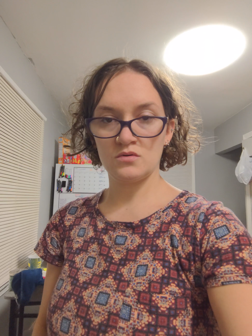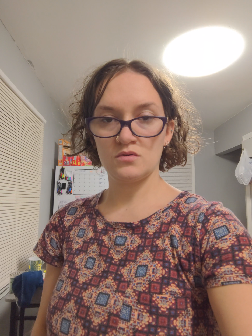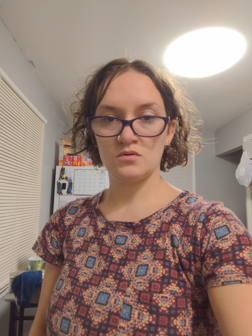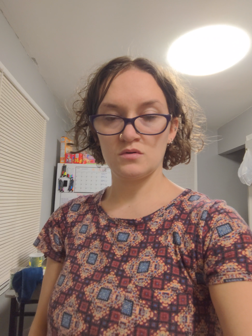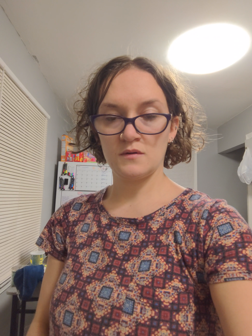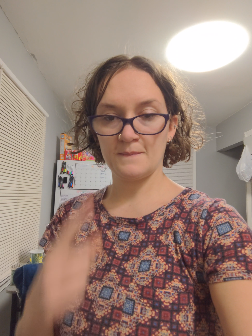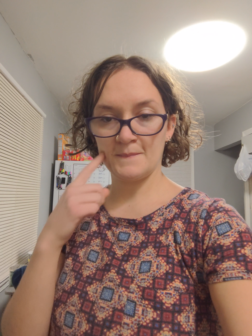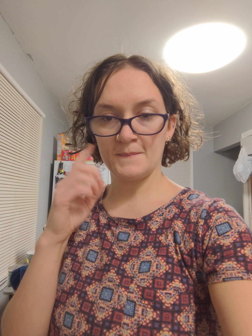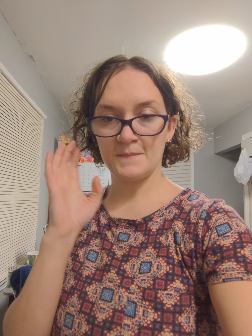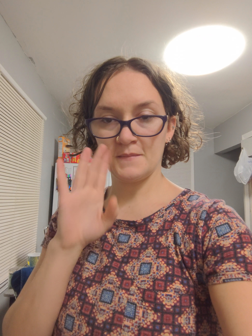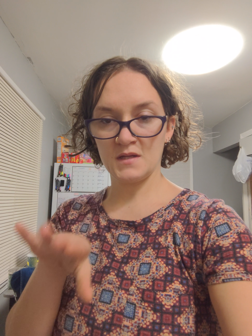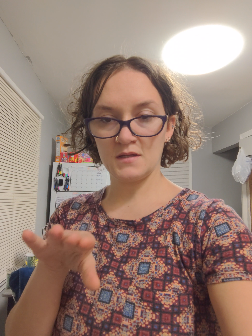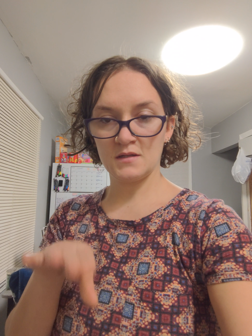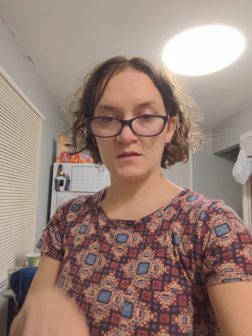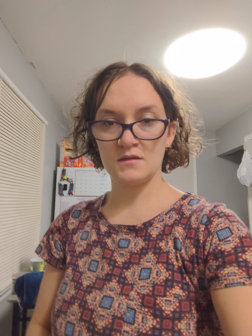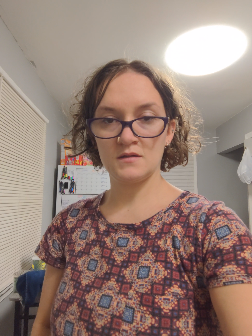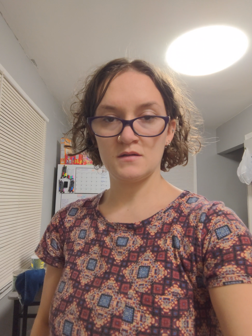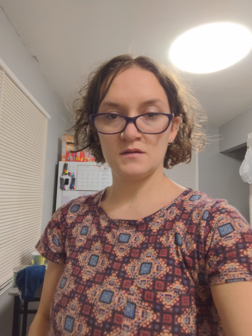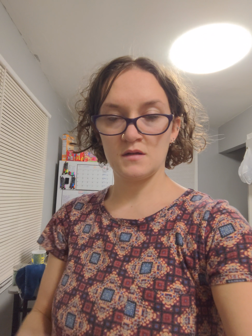bee